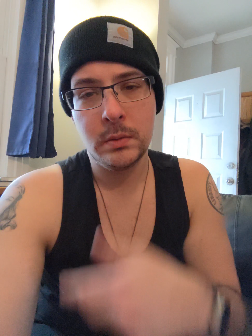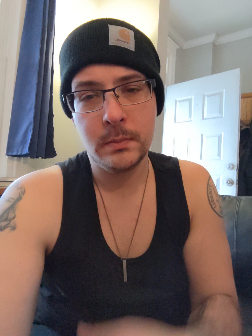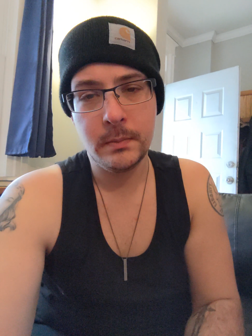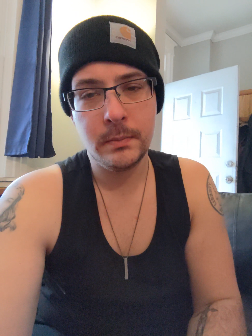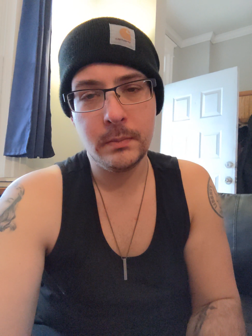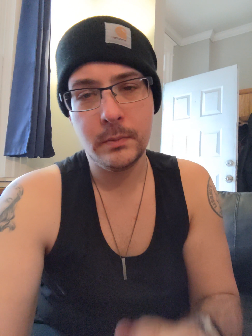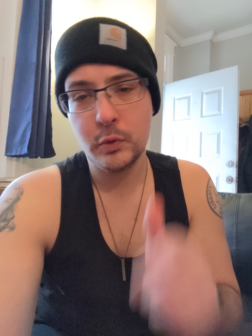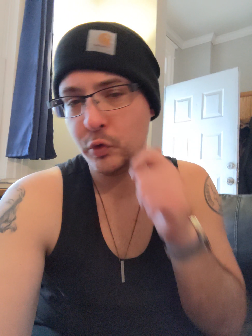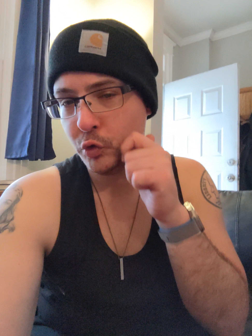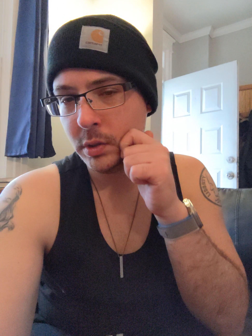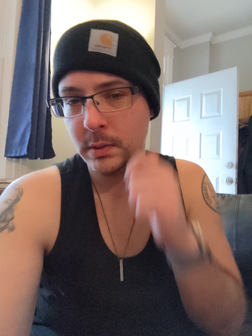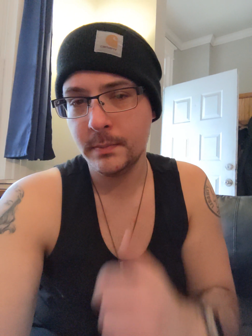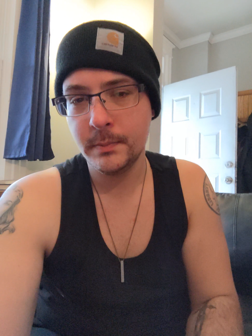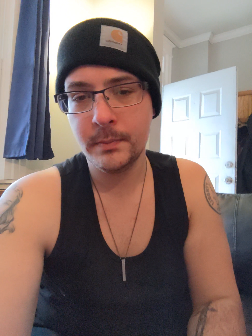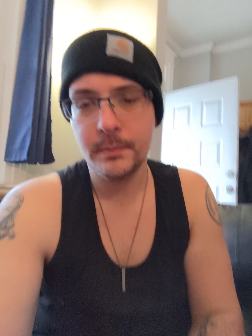cheek